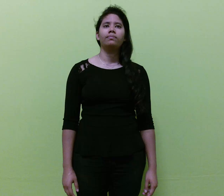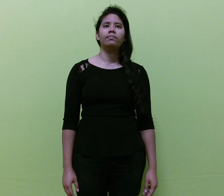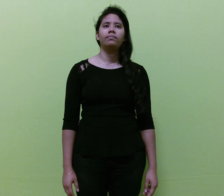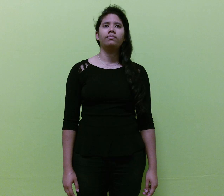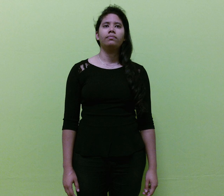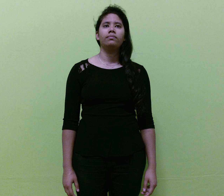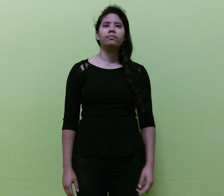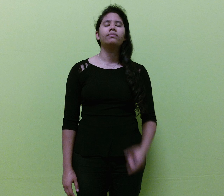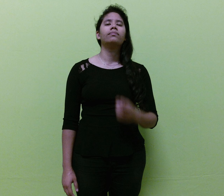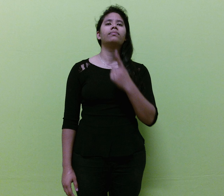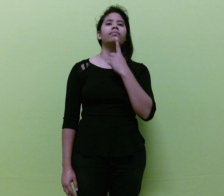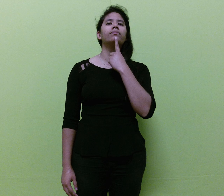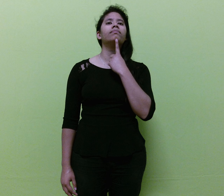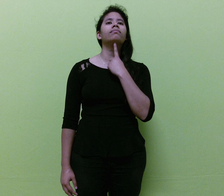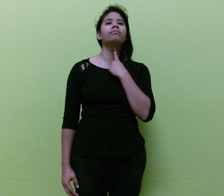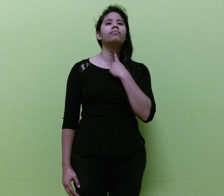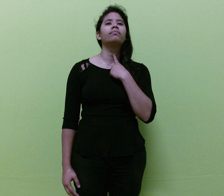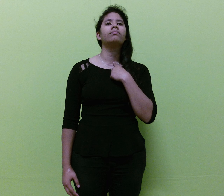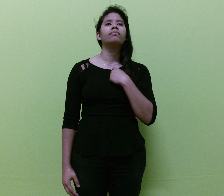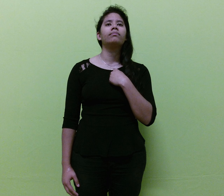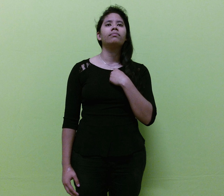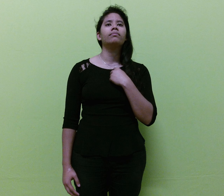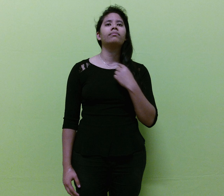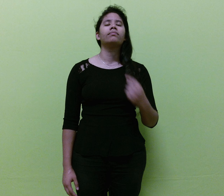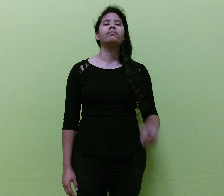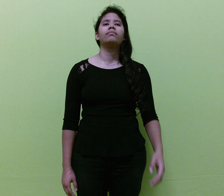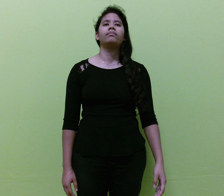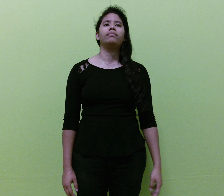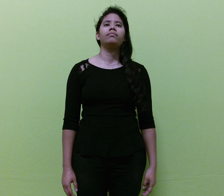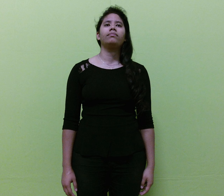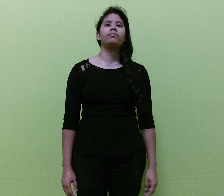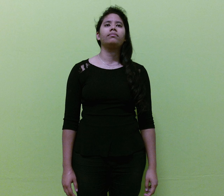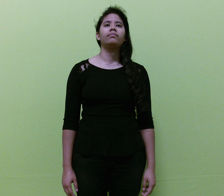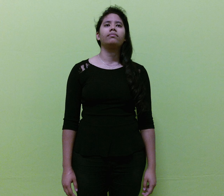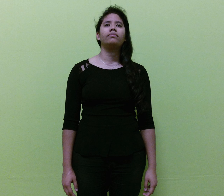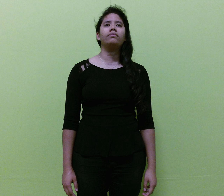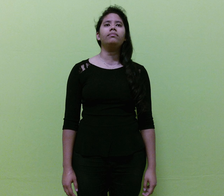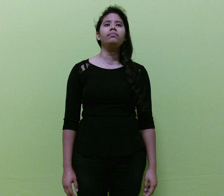vontade